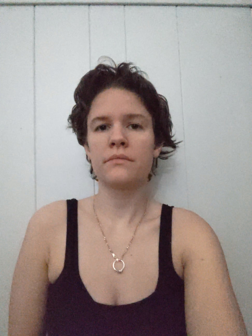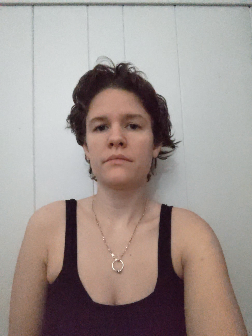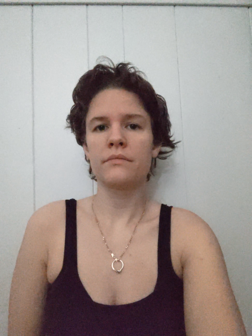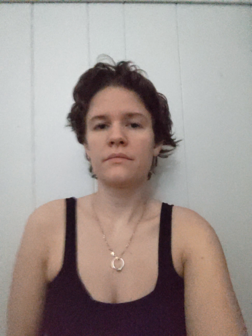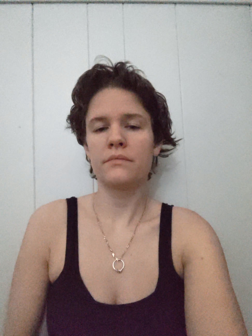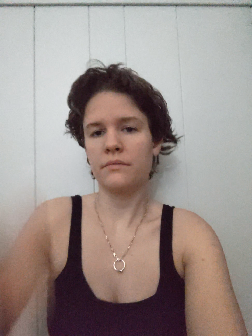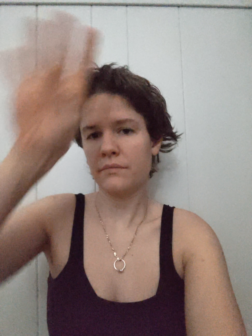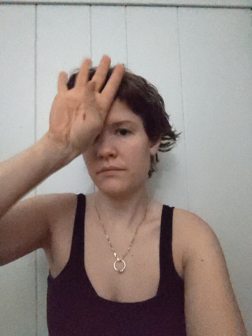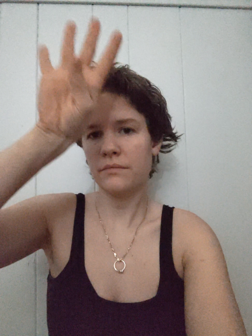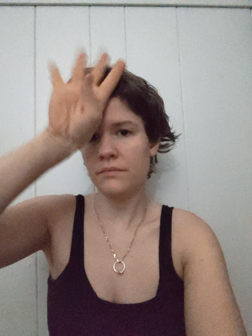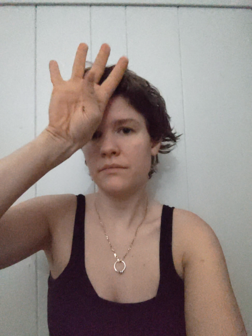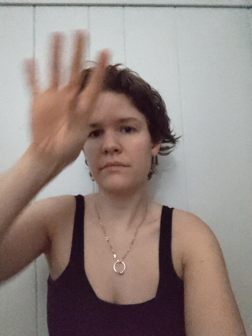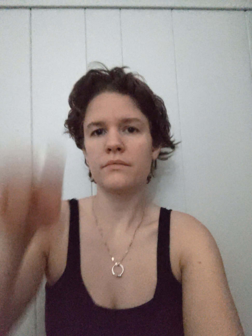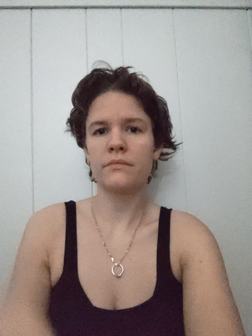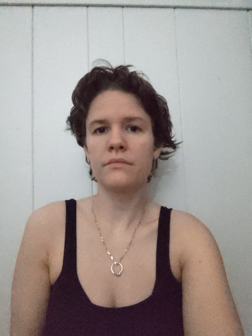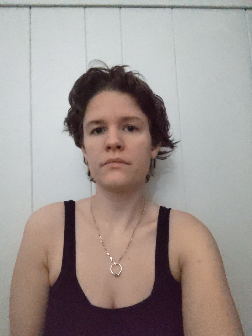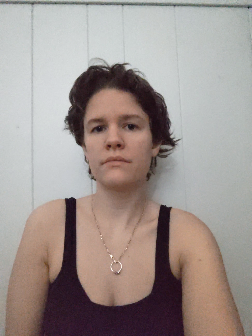fireman